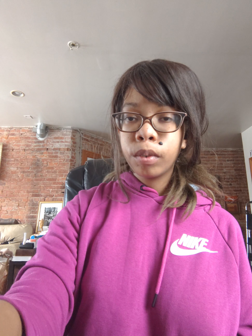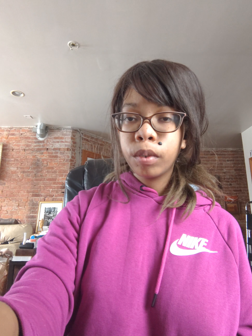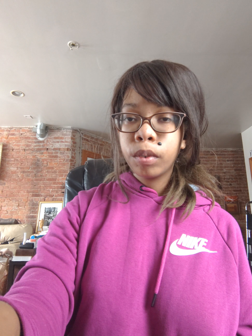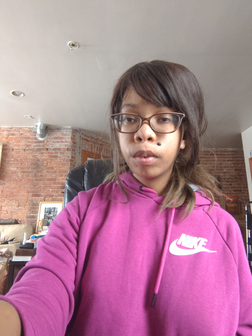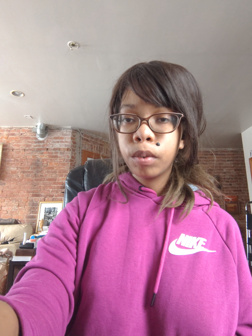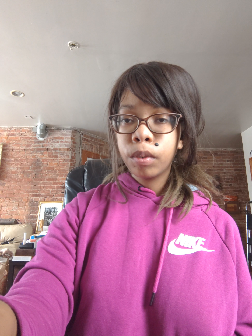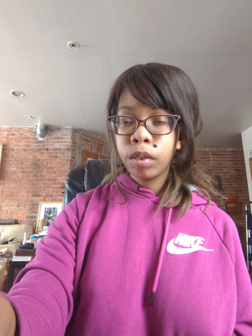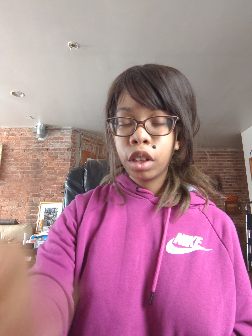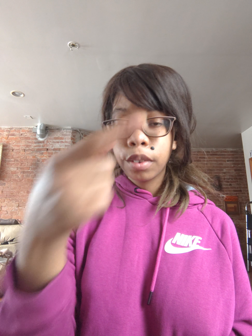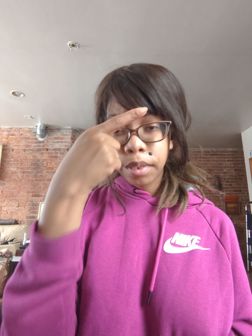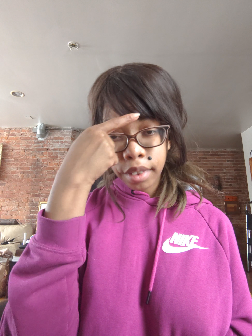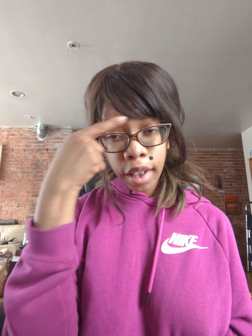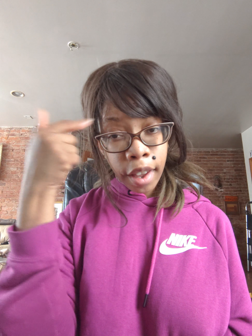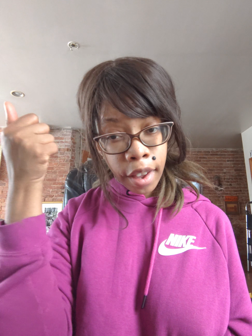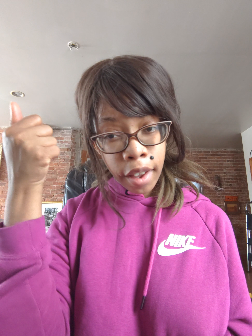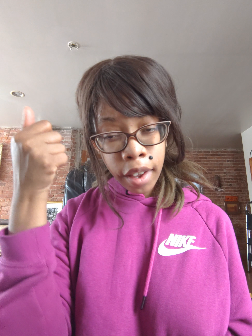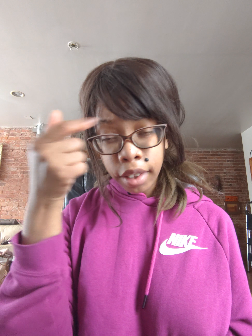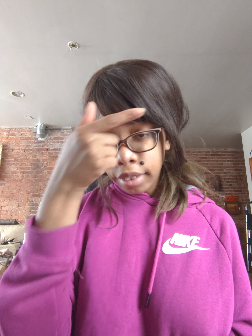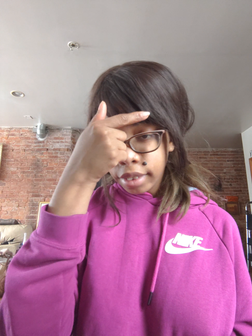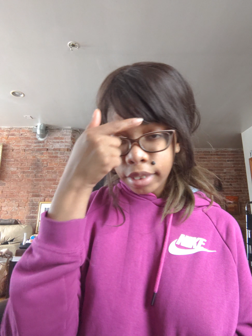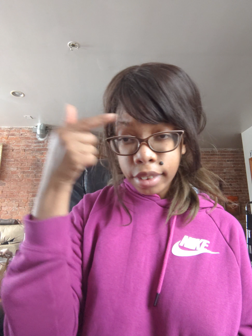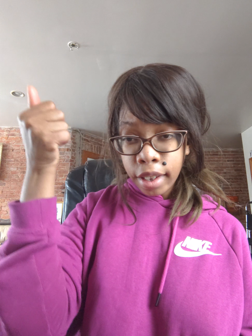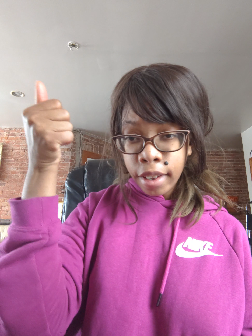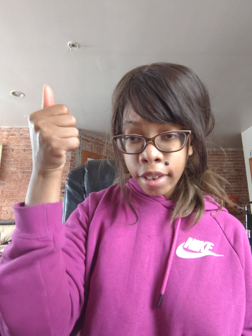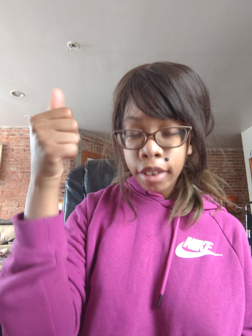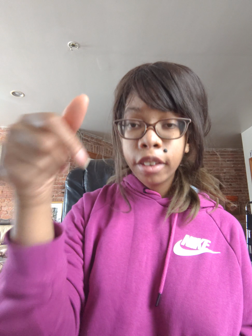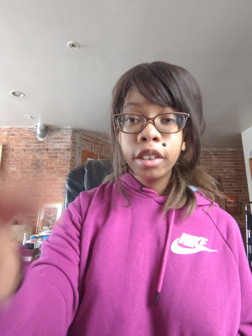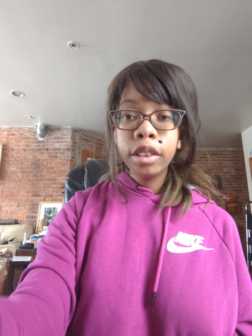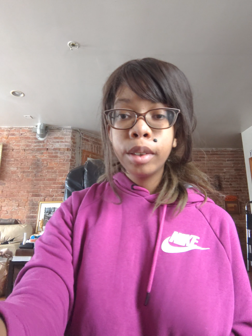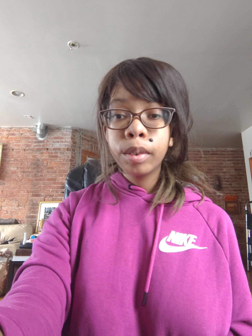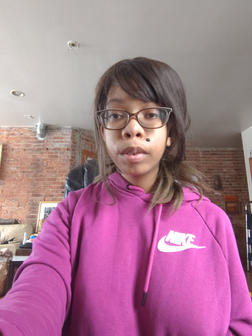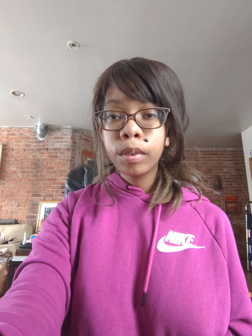because